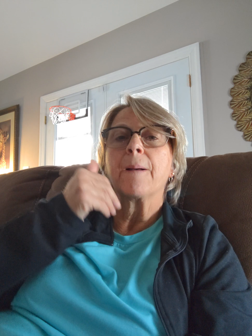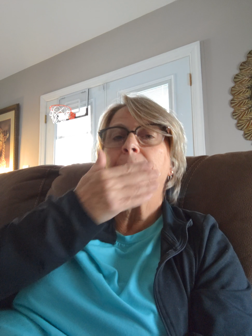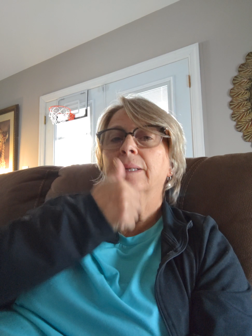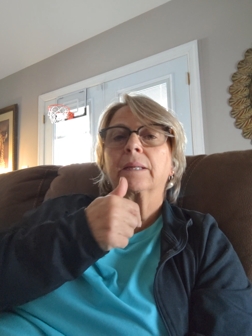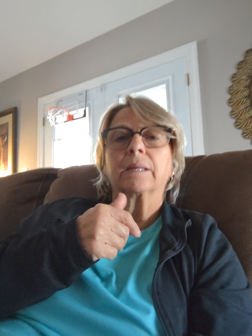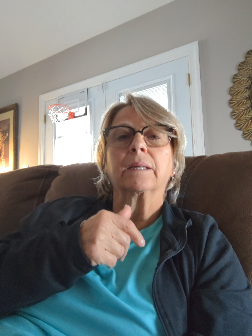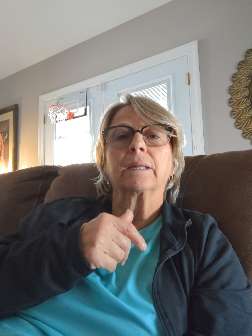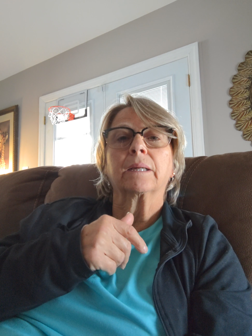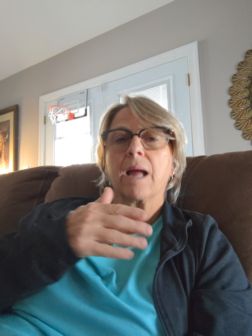napkin